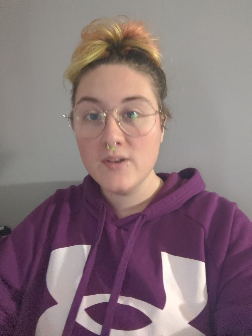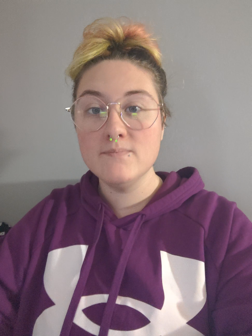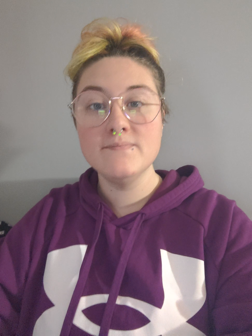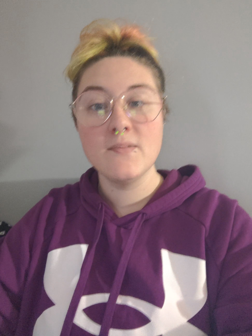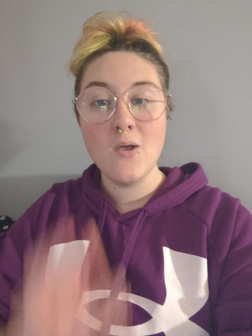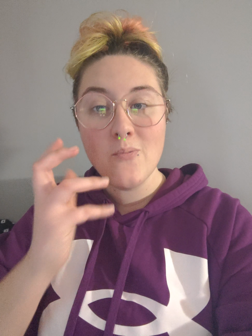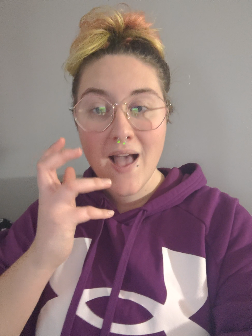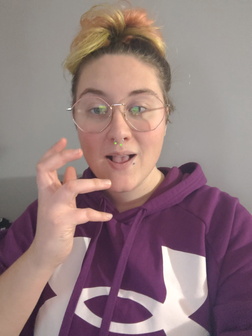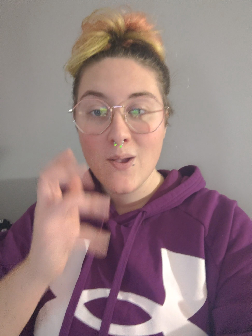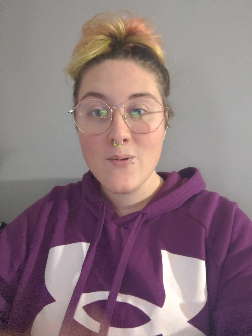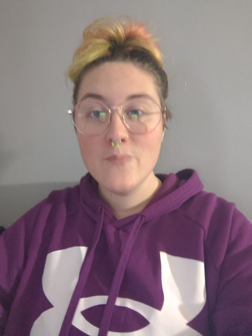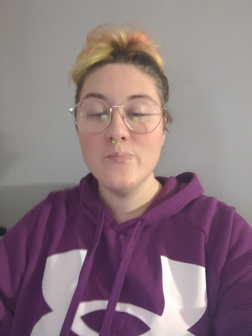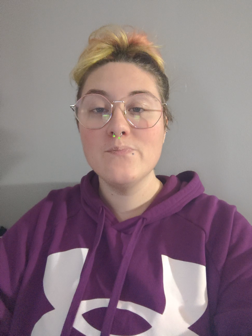radio